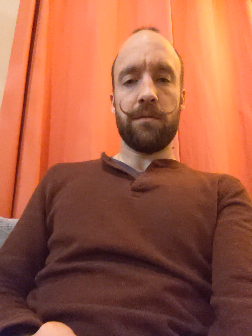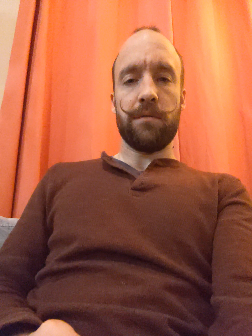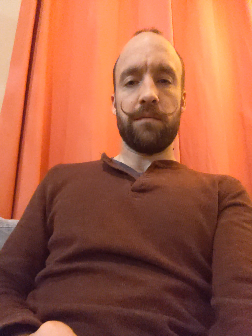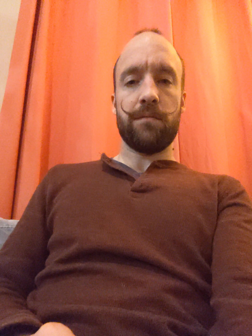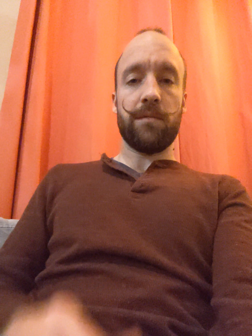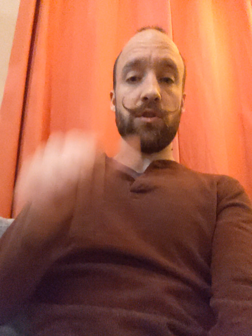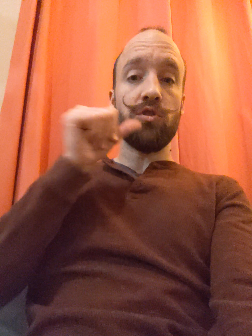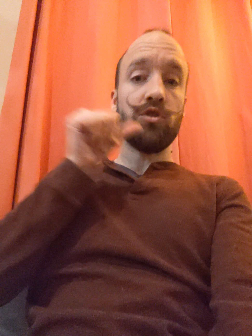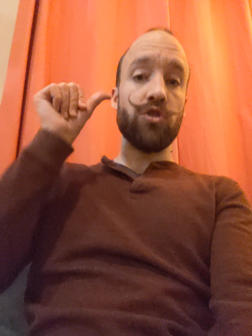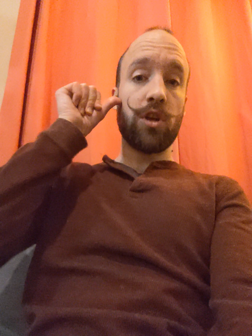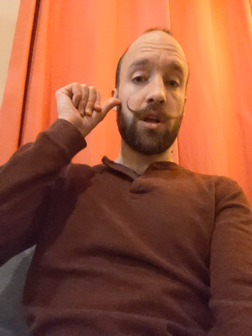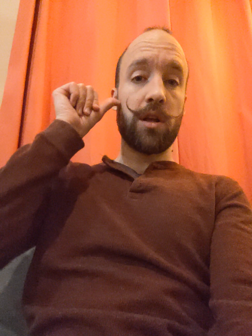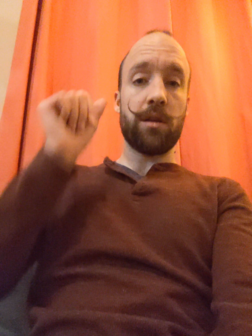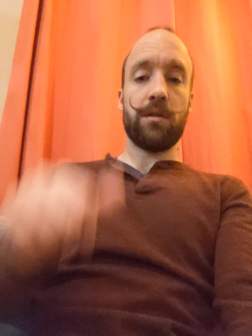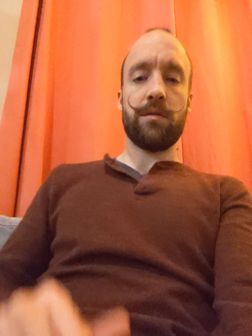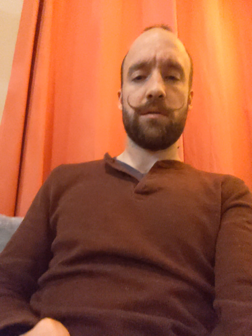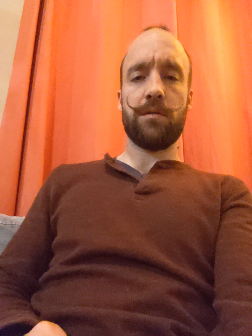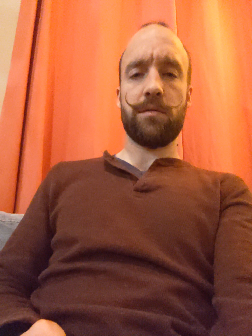yesterday